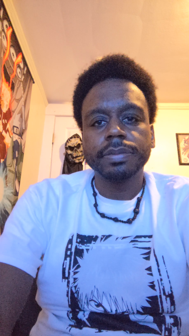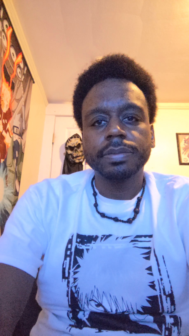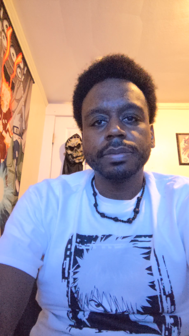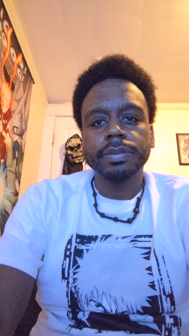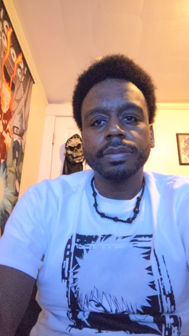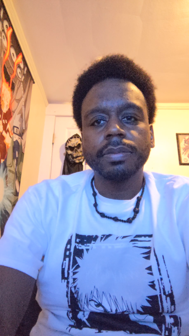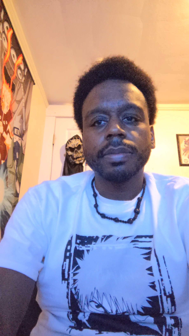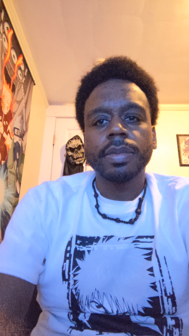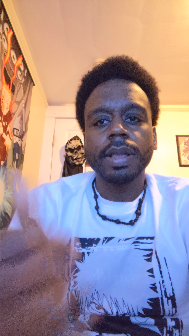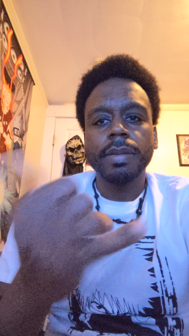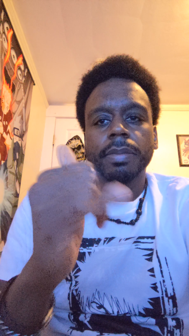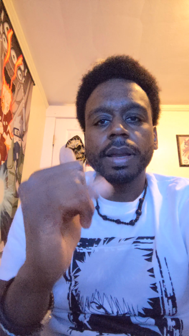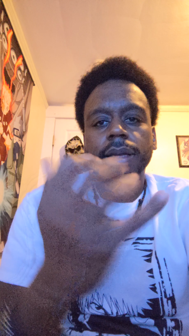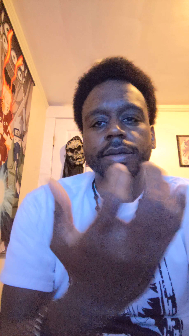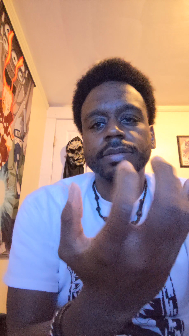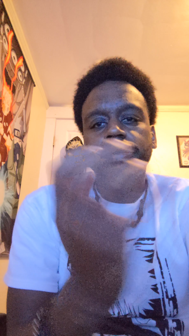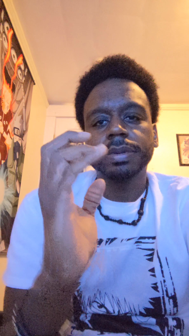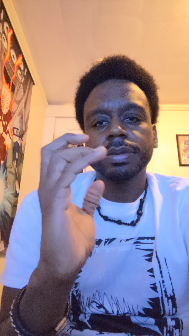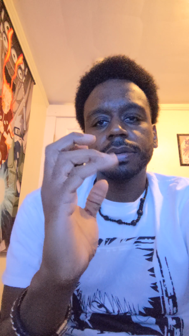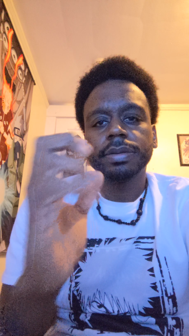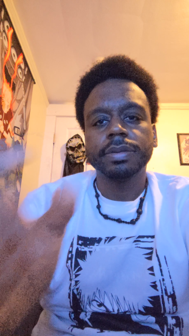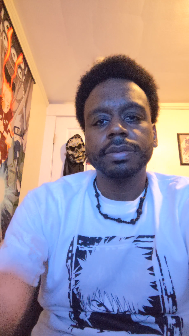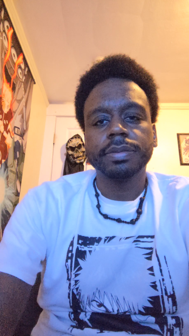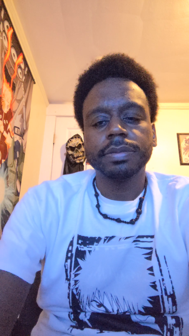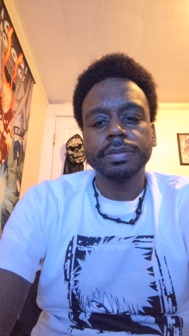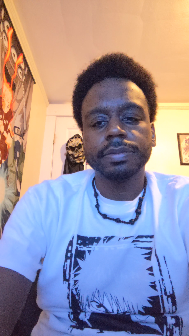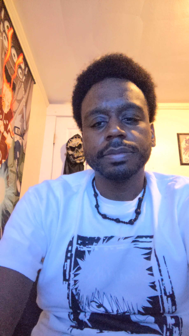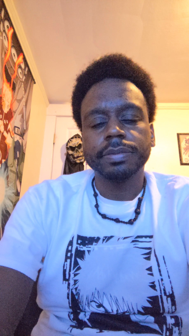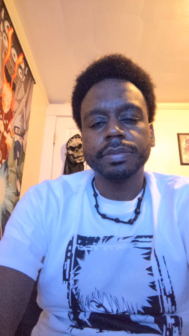playpen